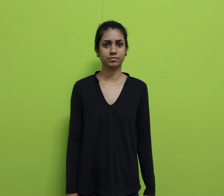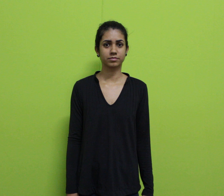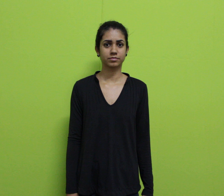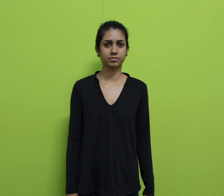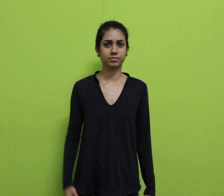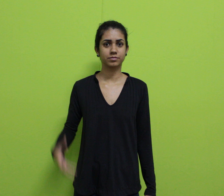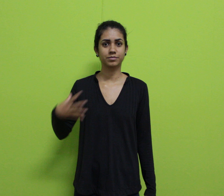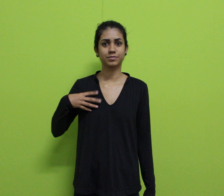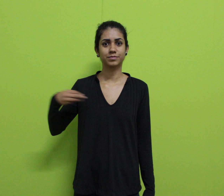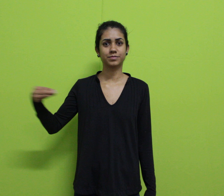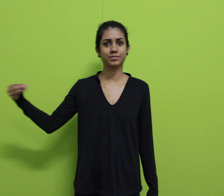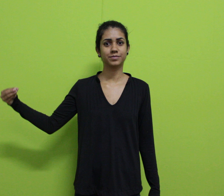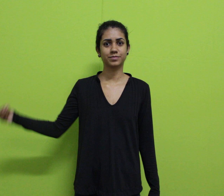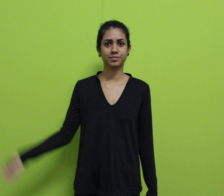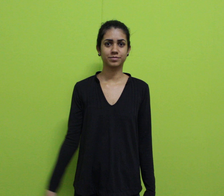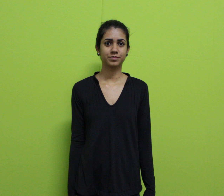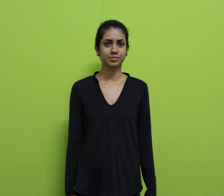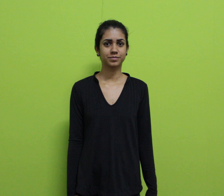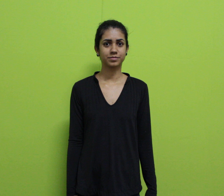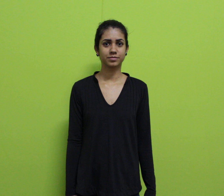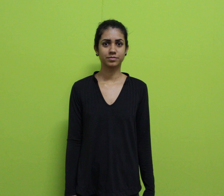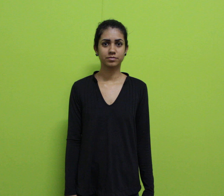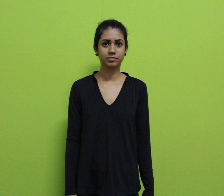filho